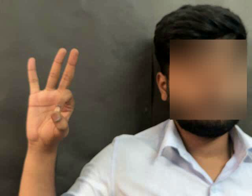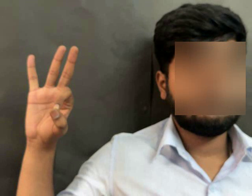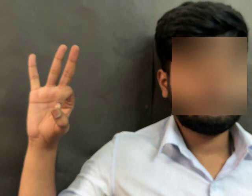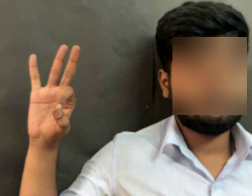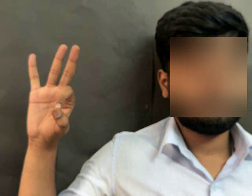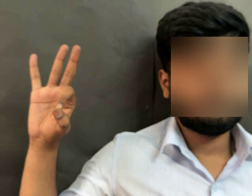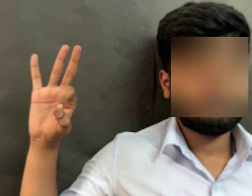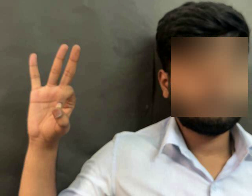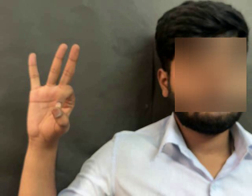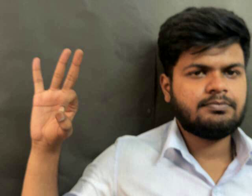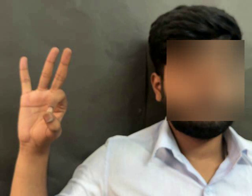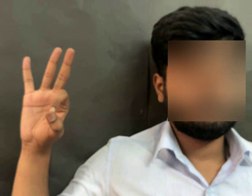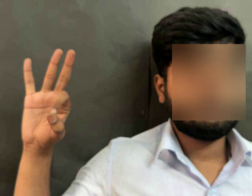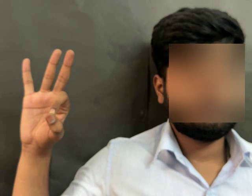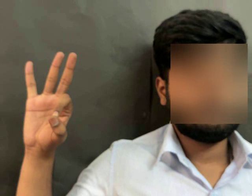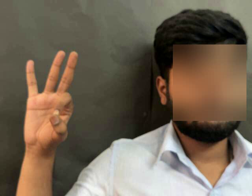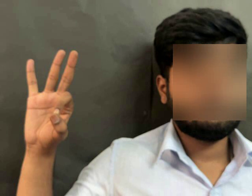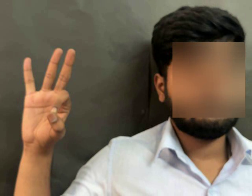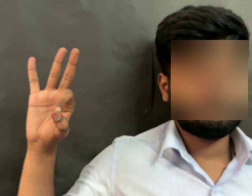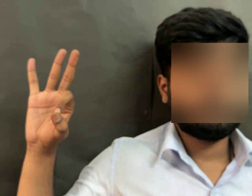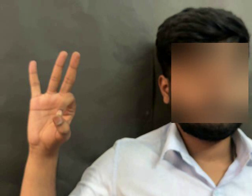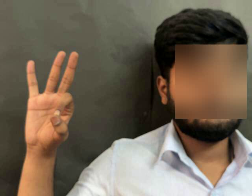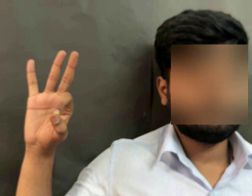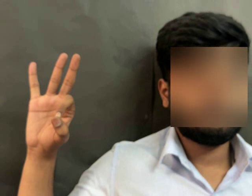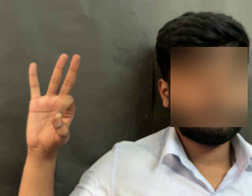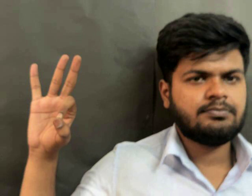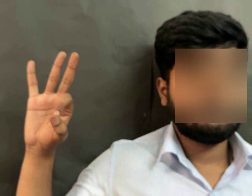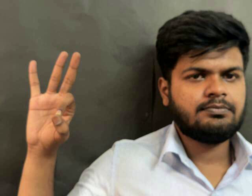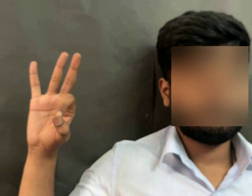F